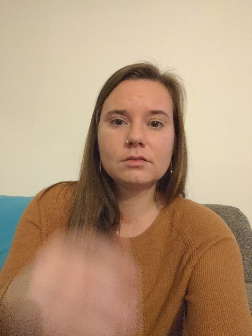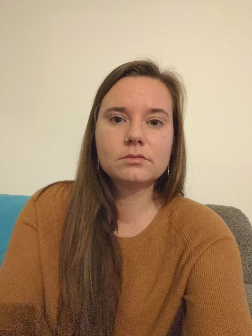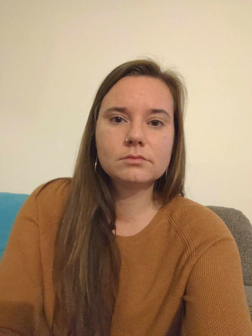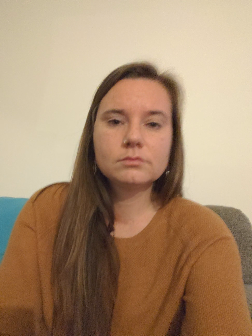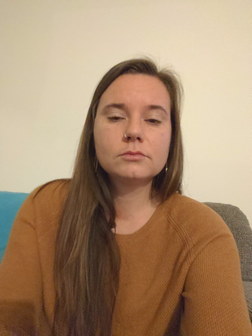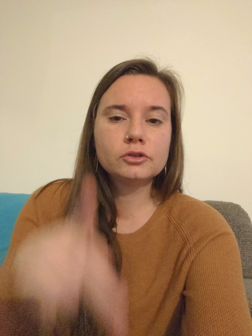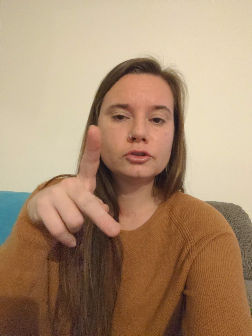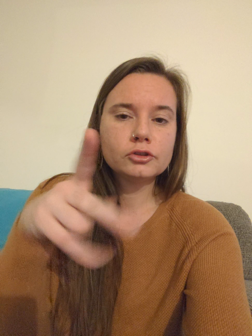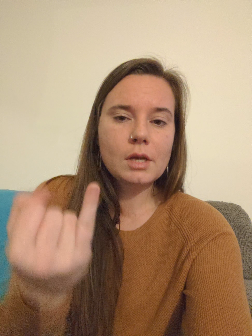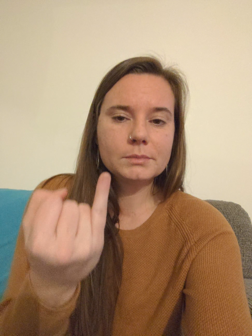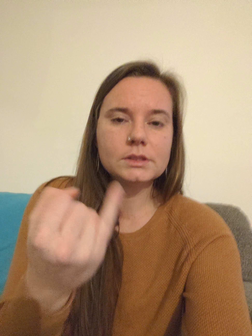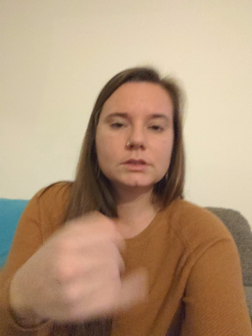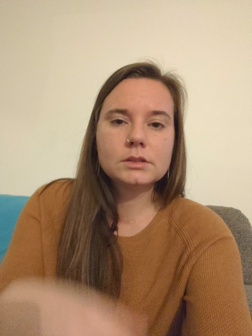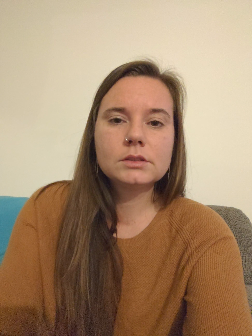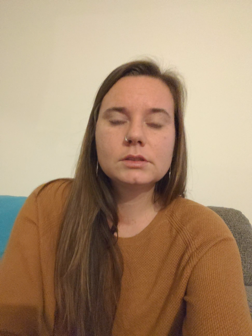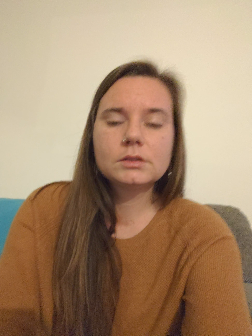pajamas